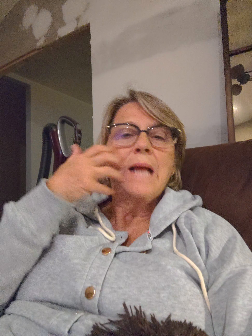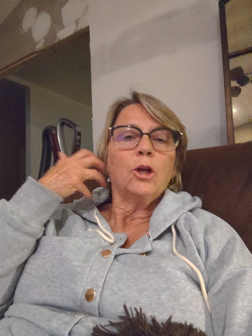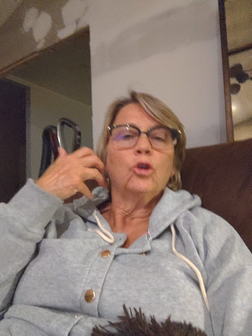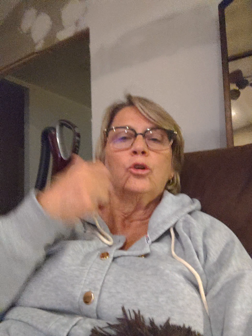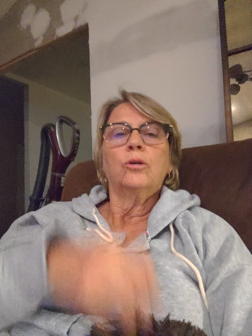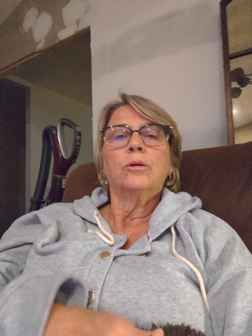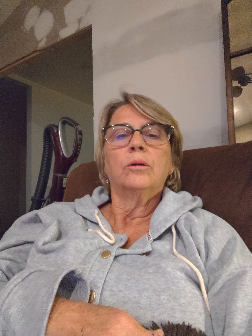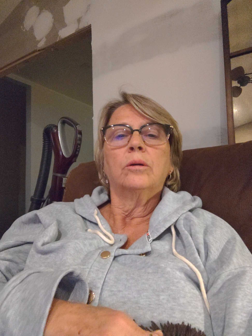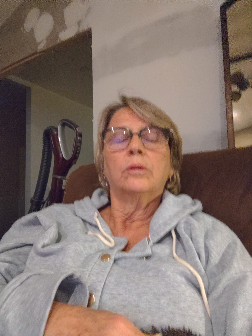tiger